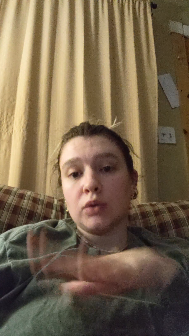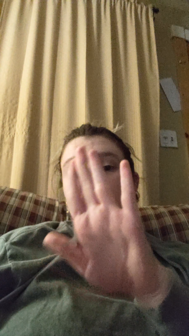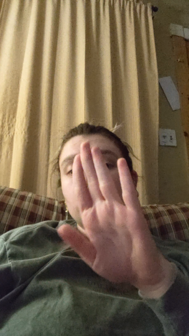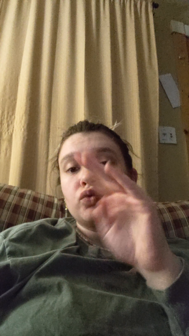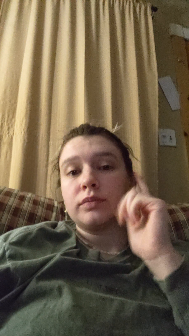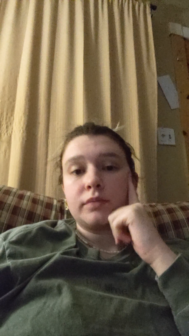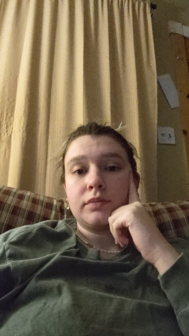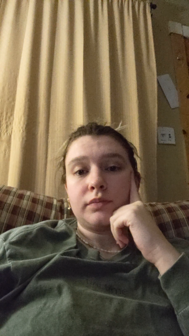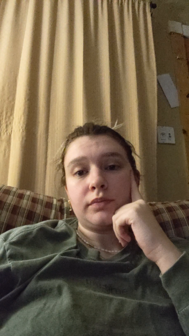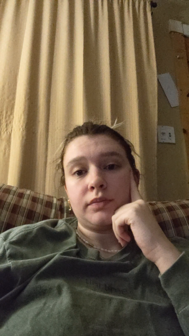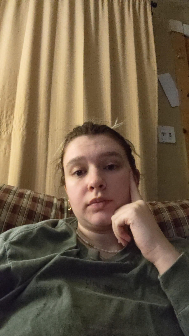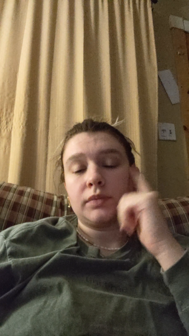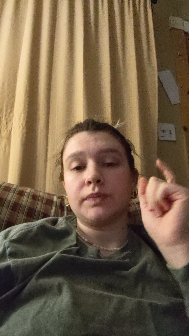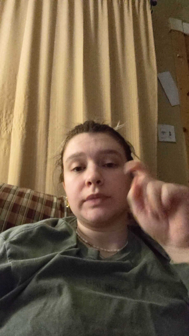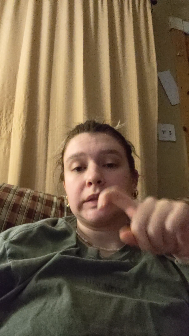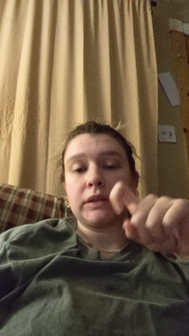need